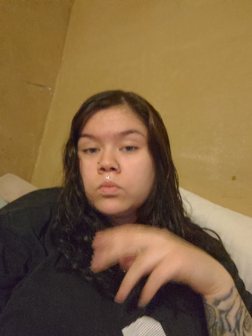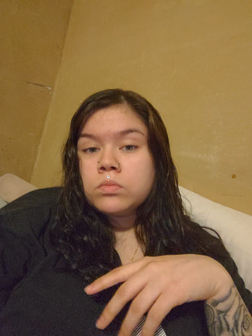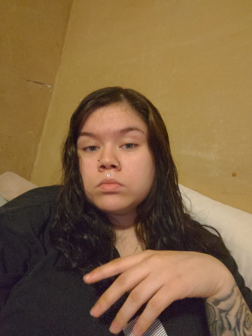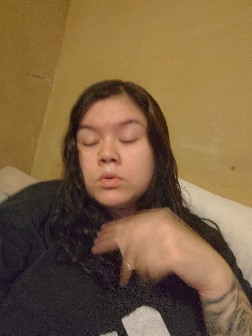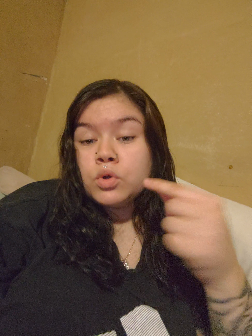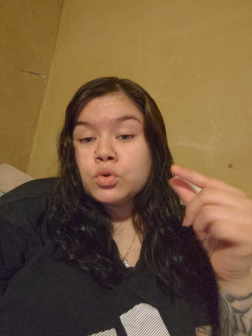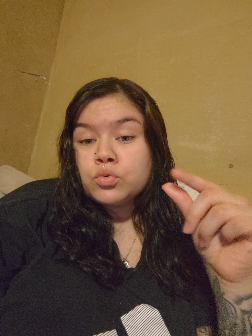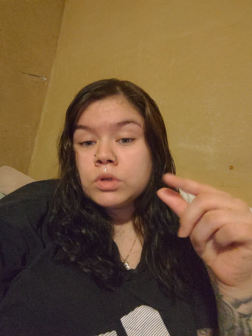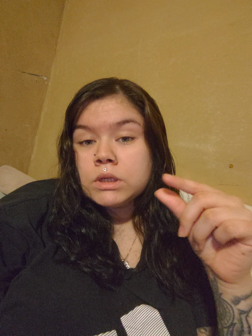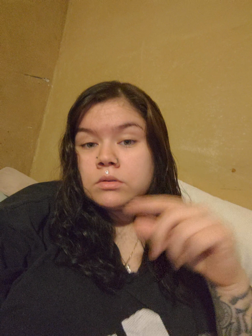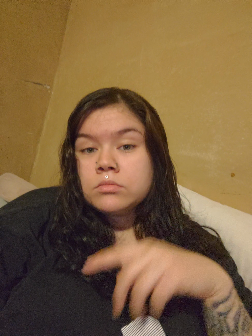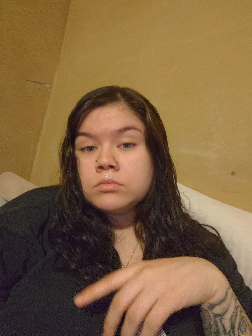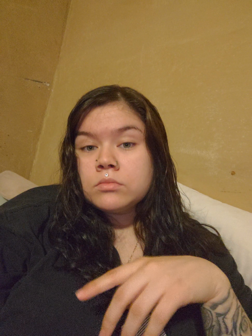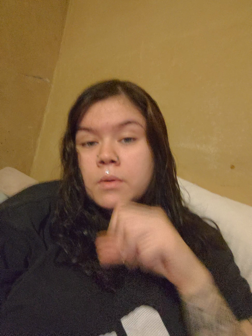green